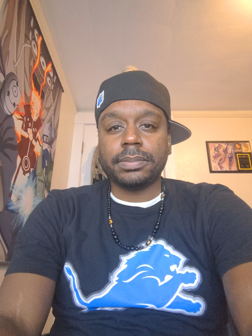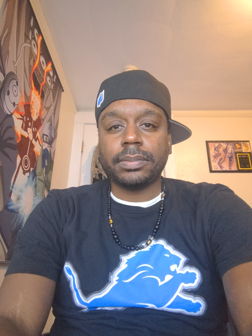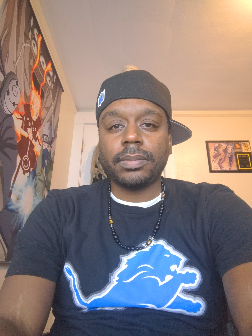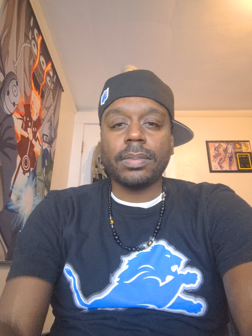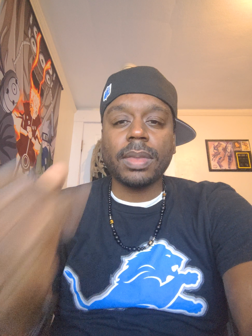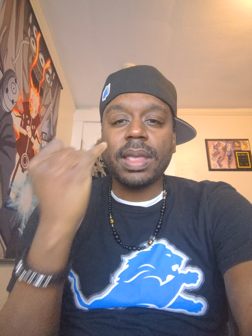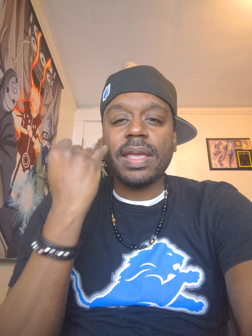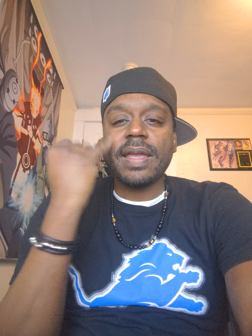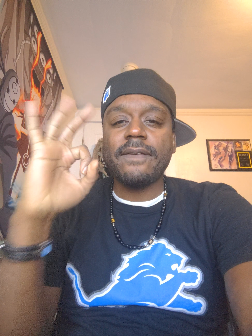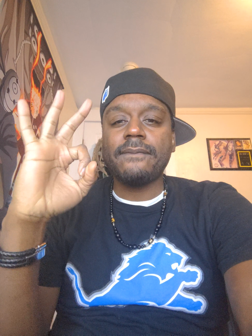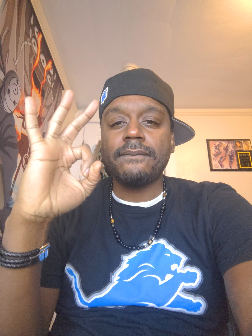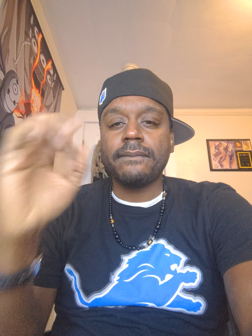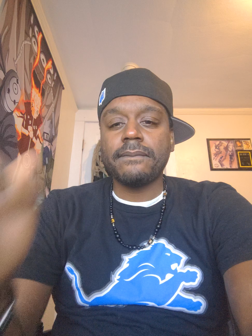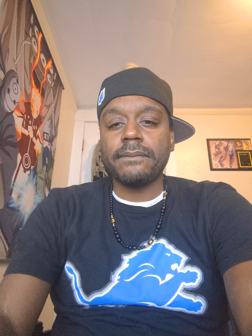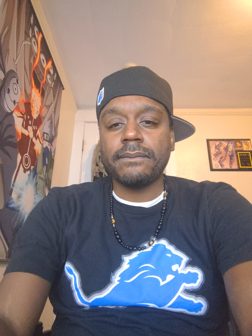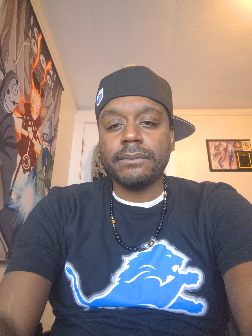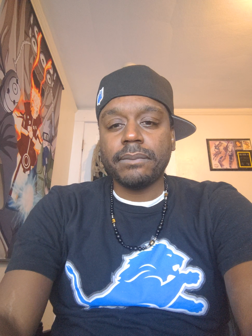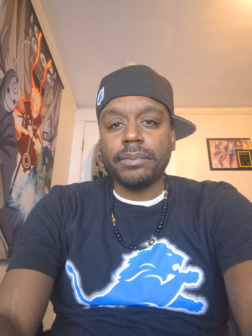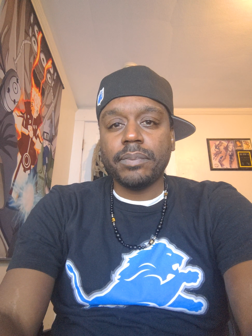if